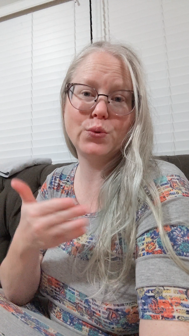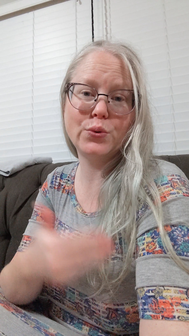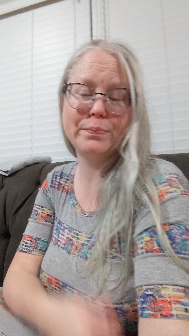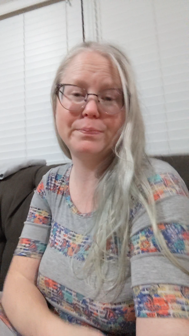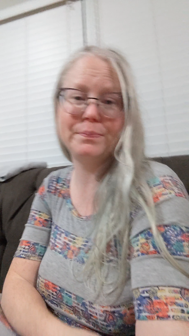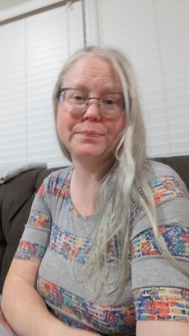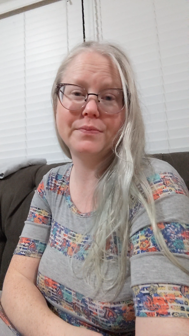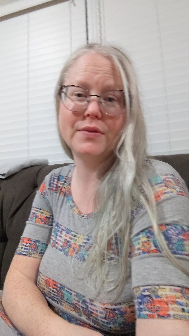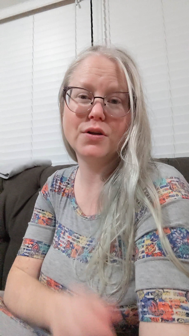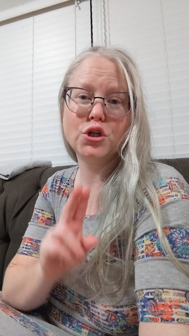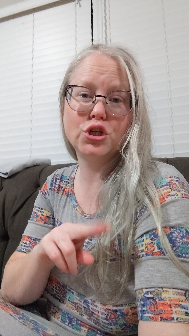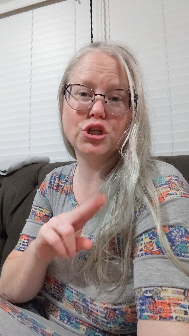nurse